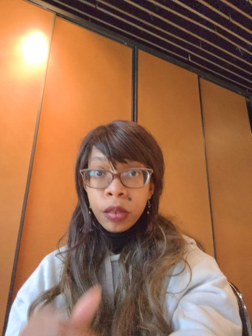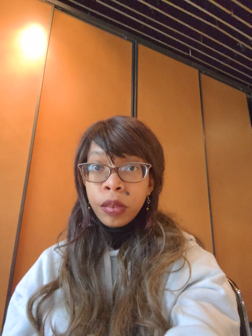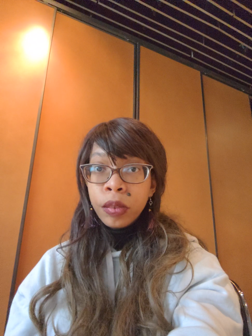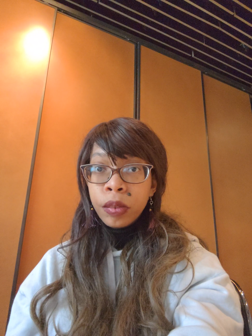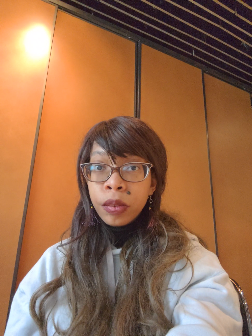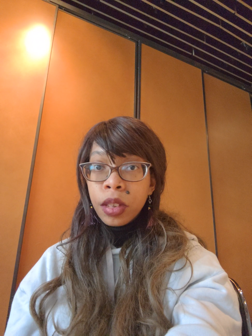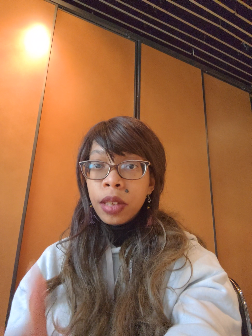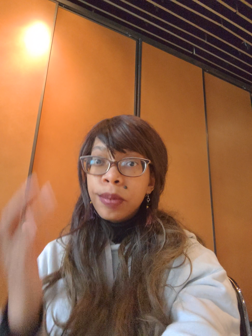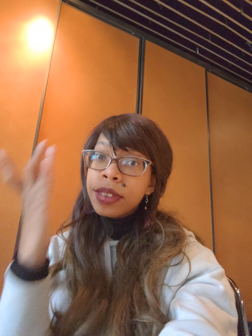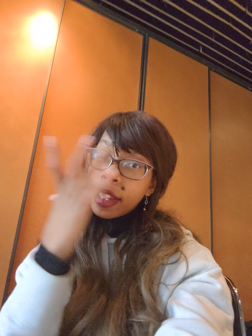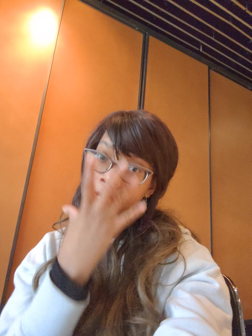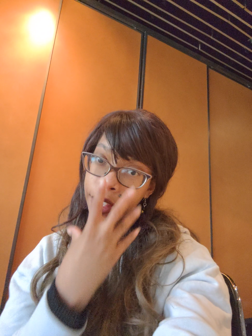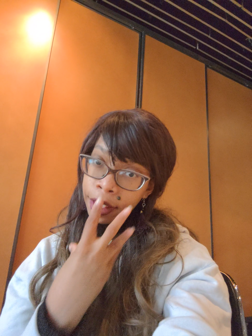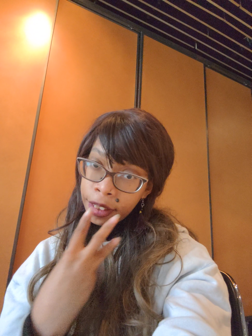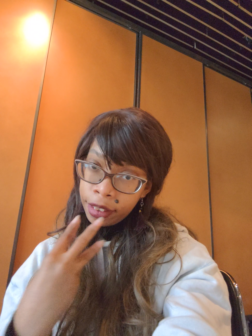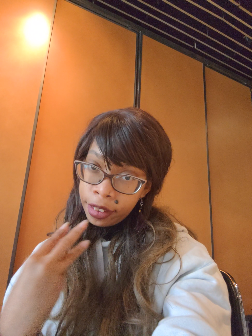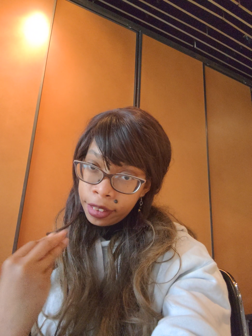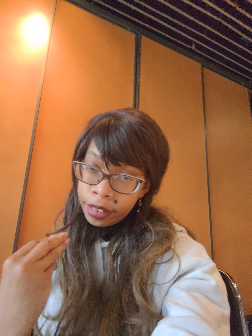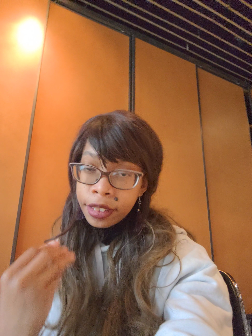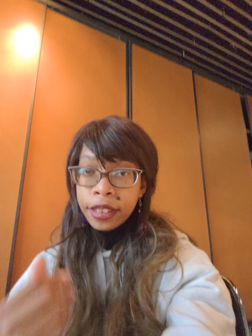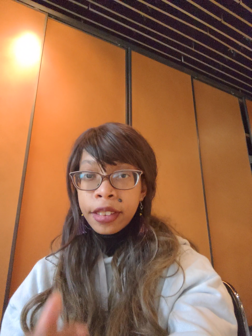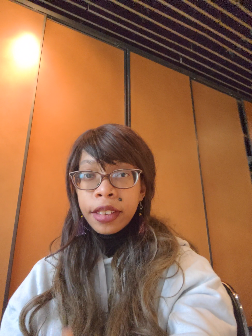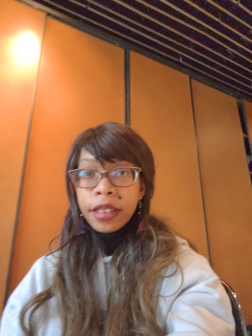pretty